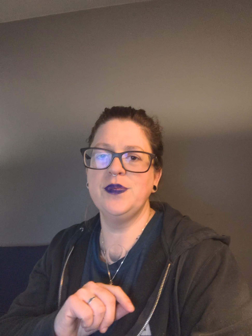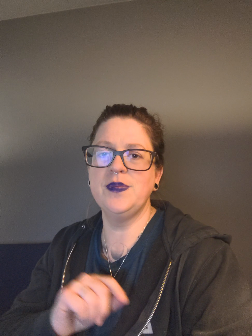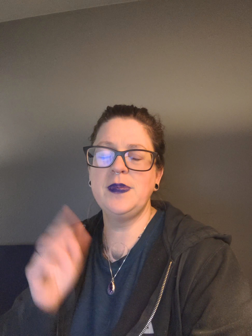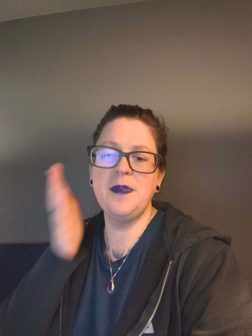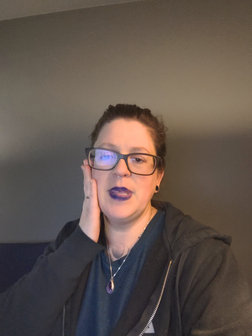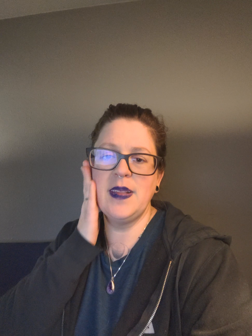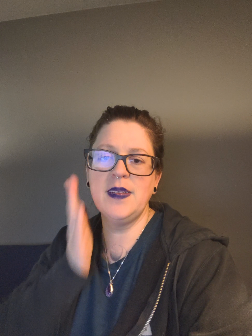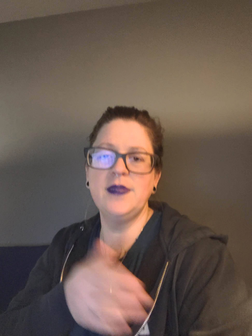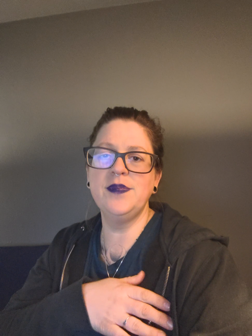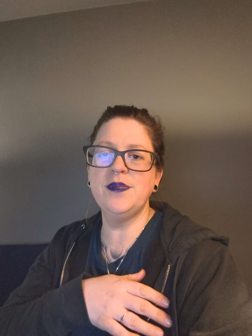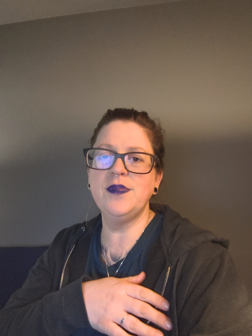bed